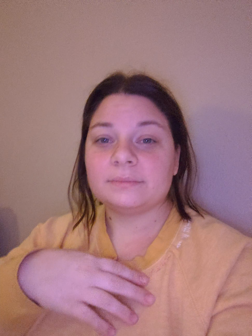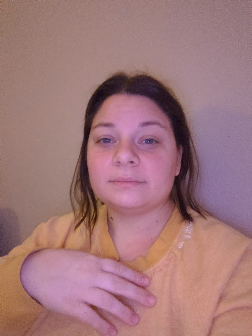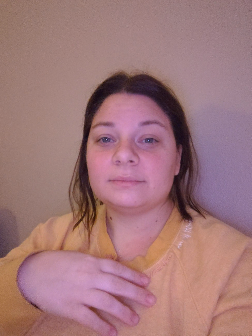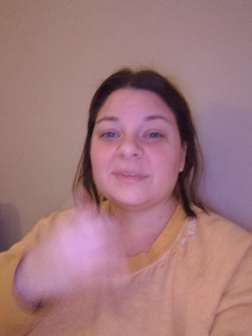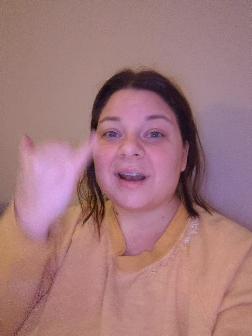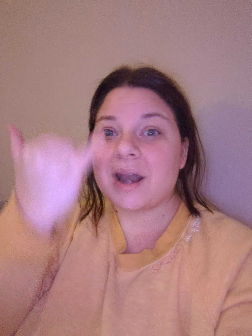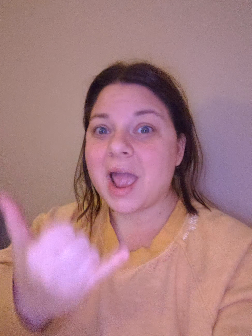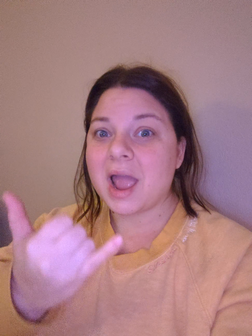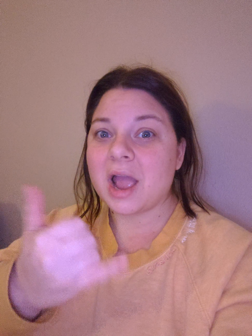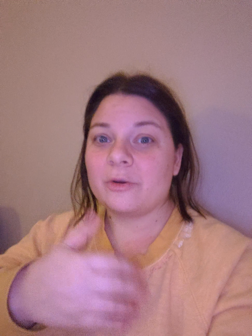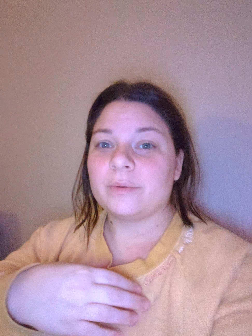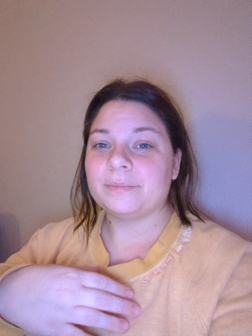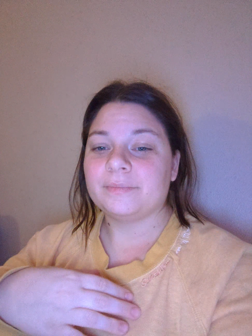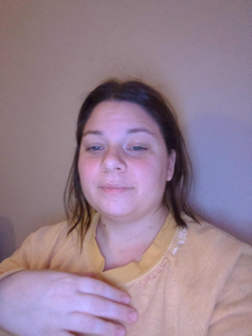now